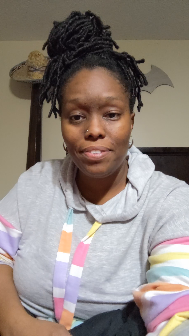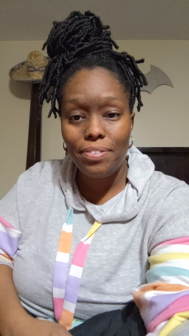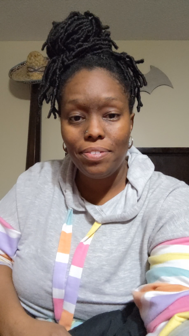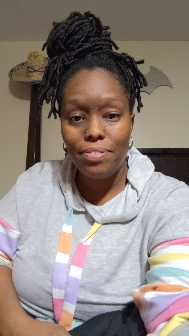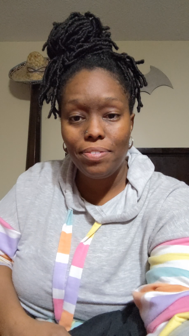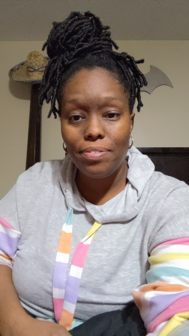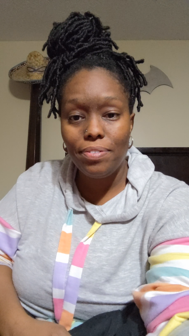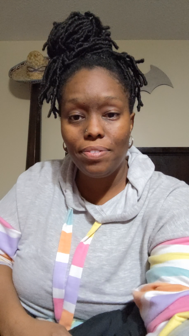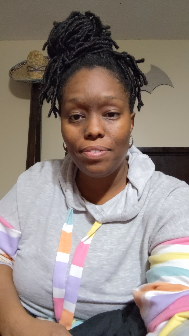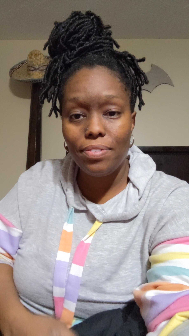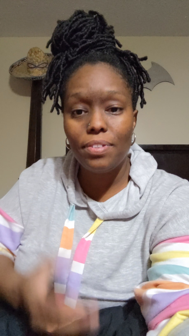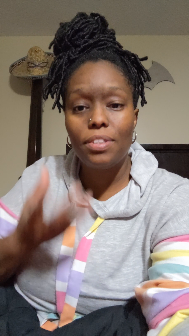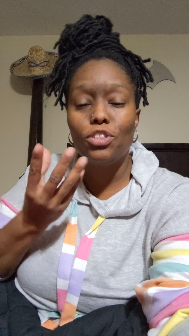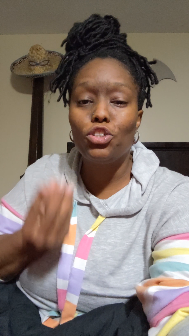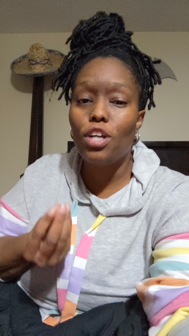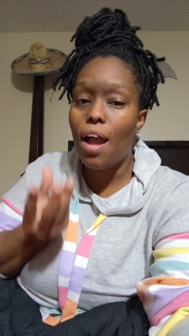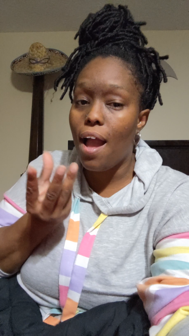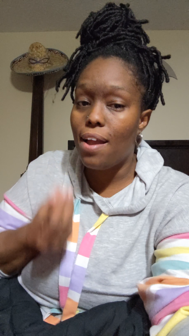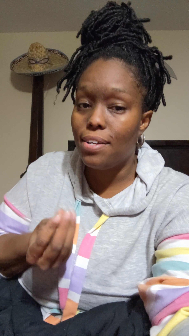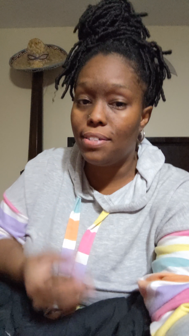gentle